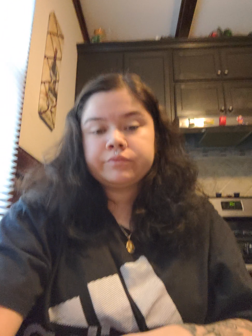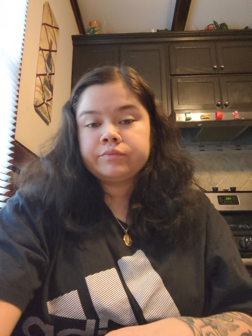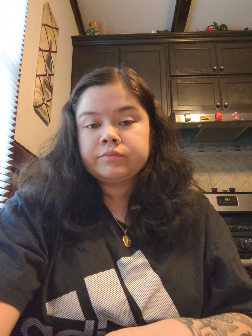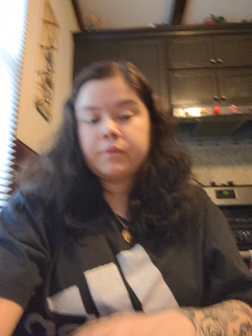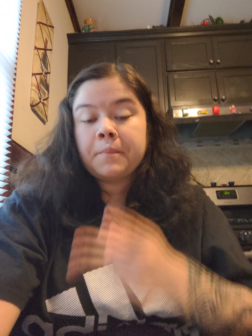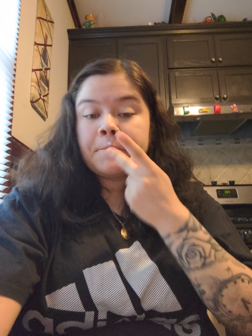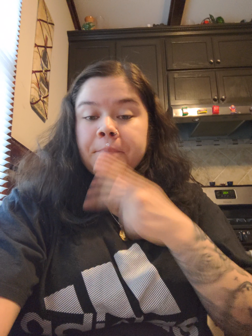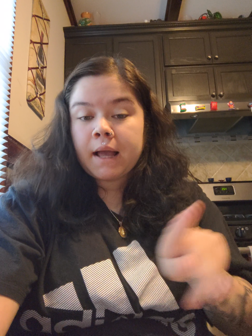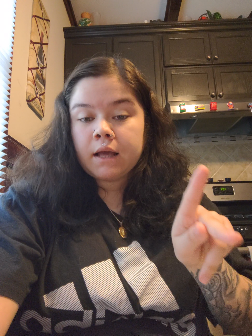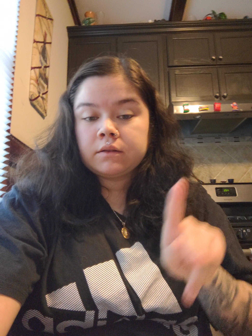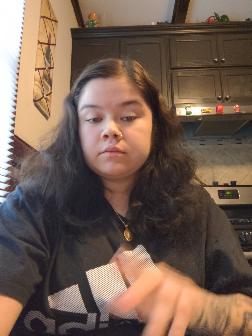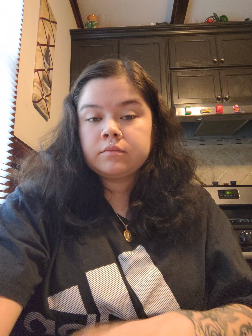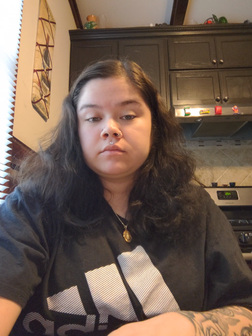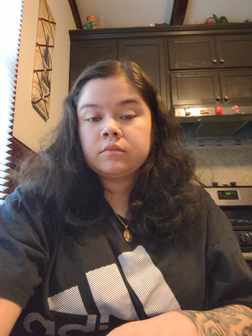pen